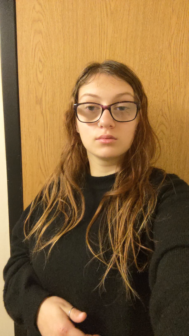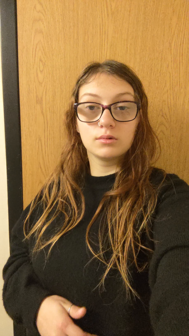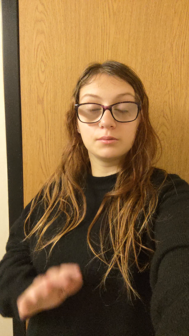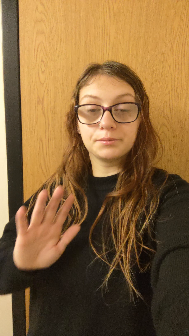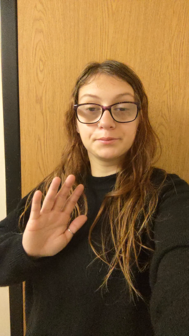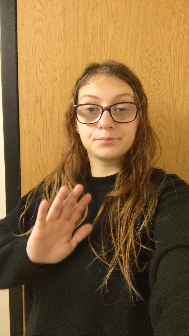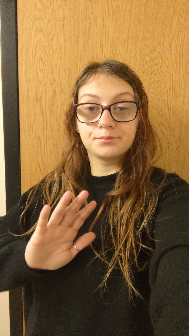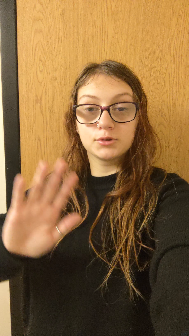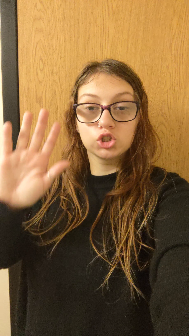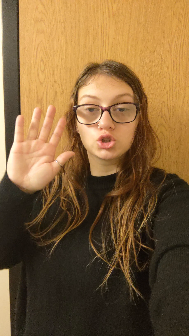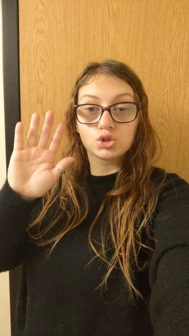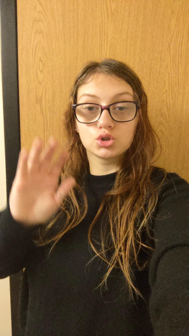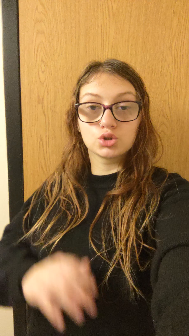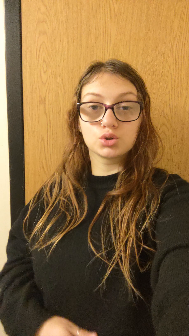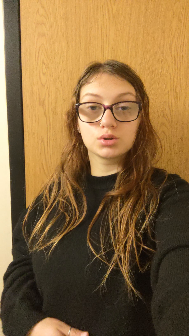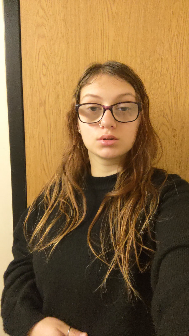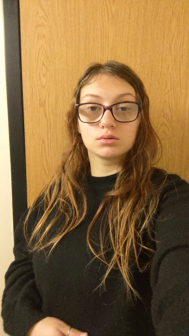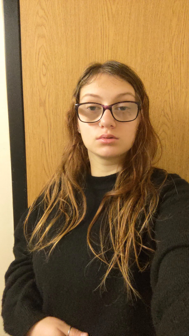push